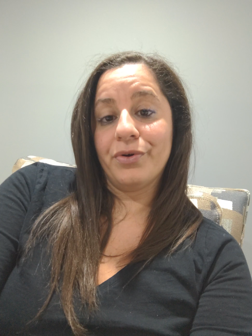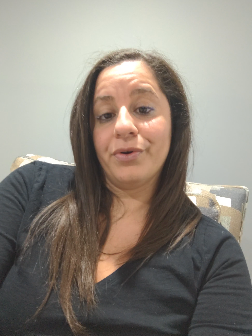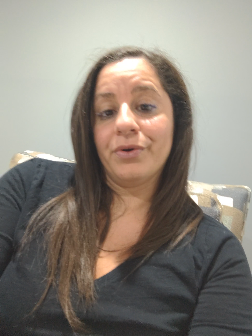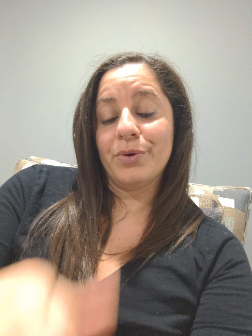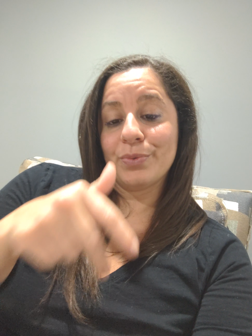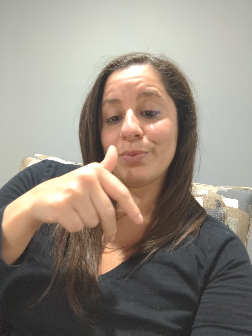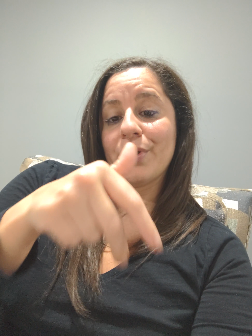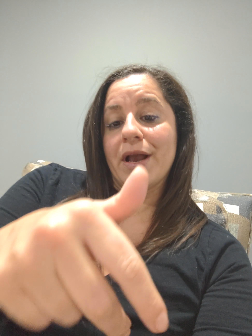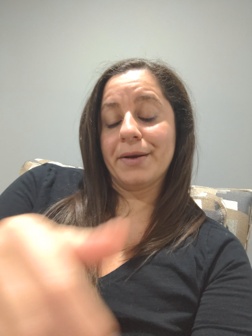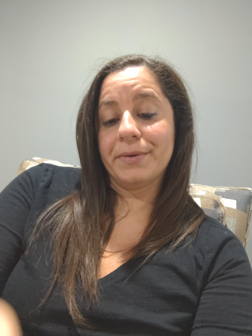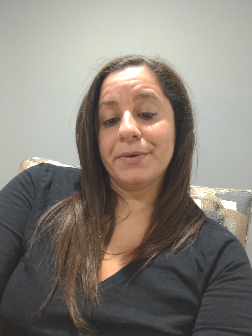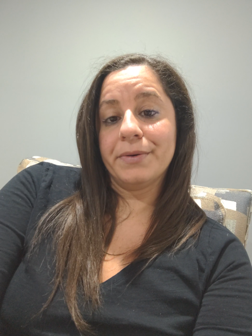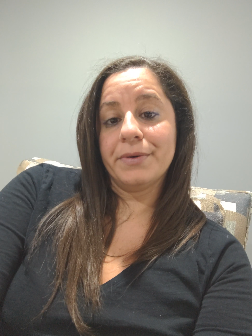ride